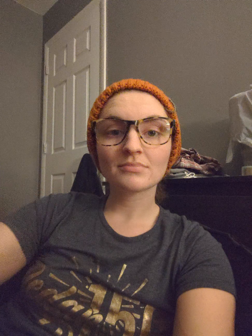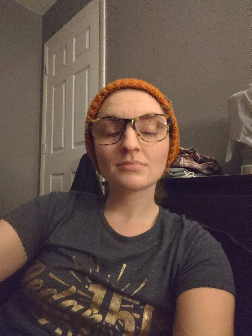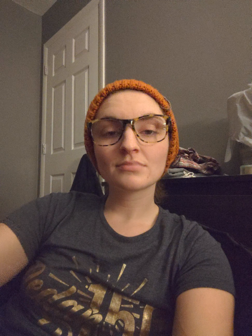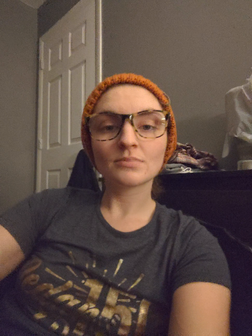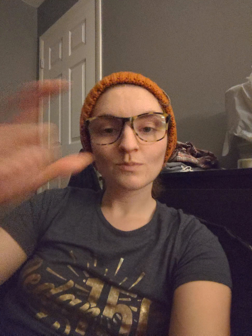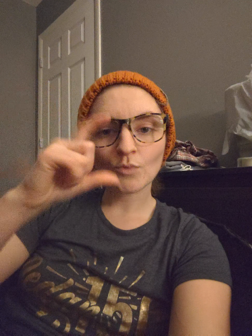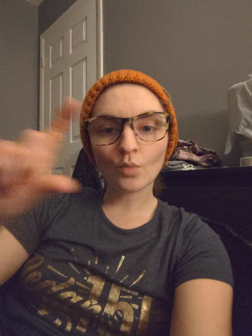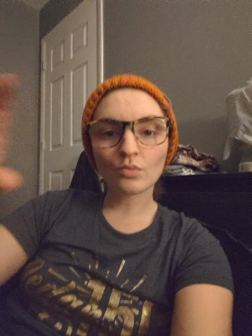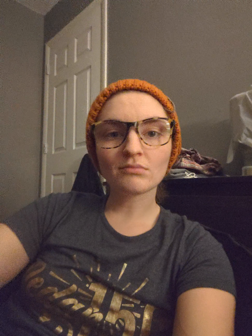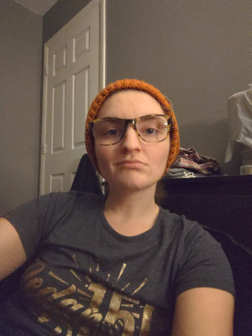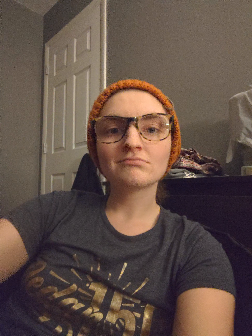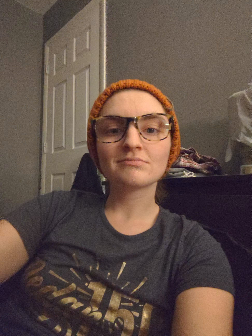moon